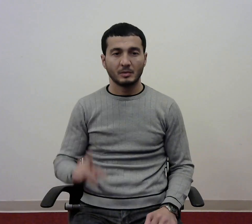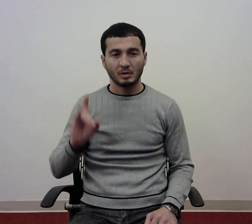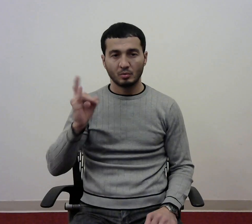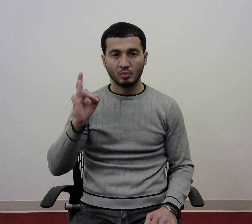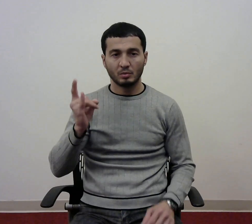uşaq